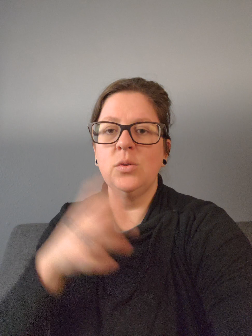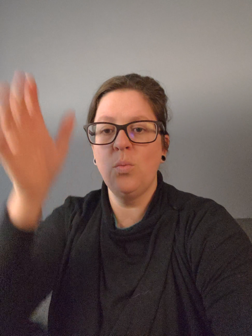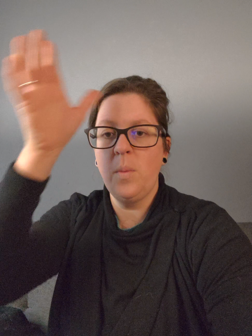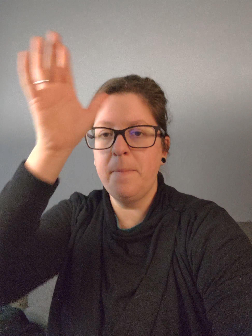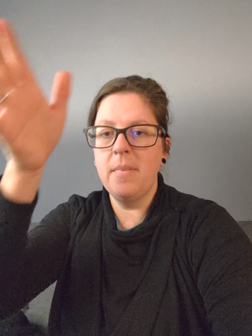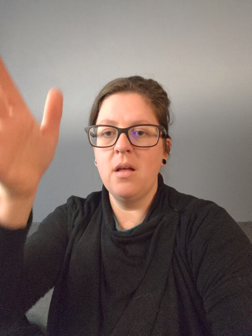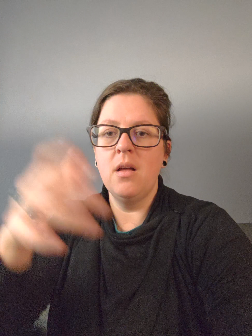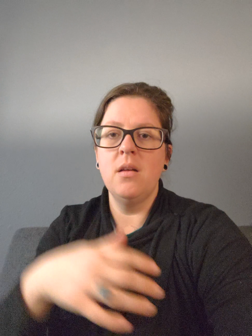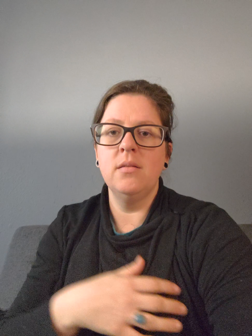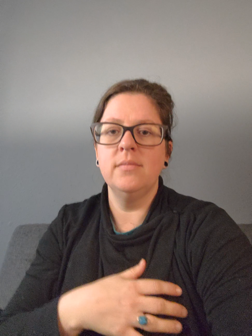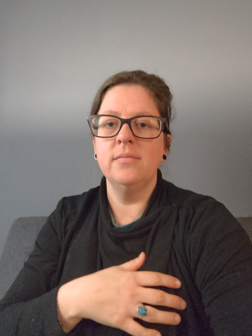grandpa